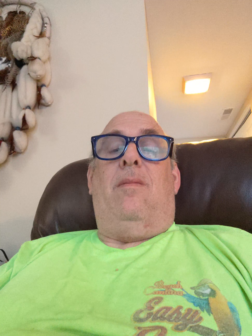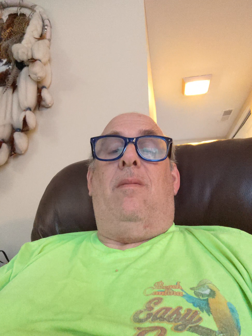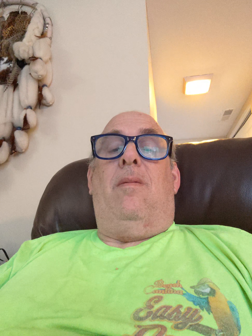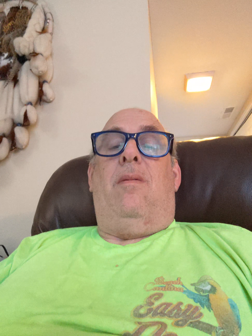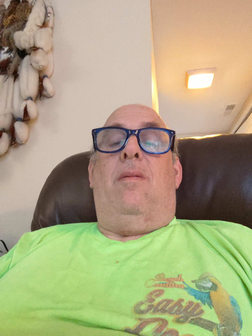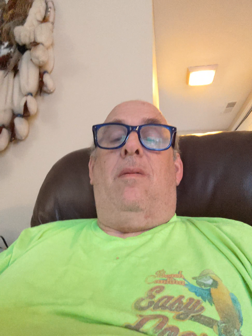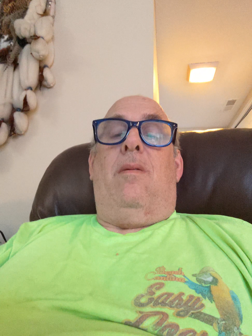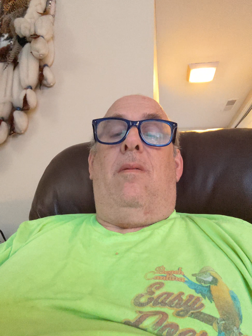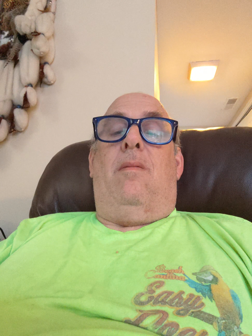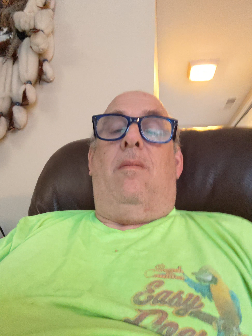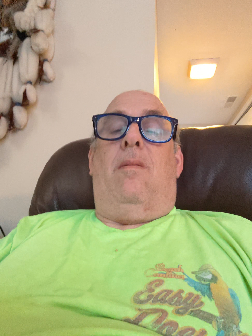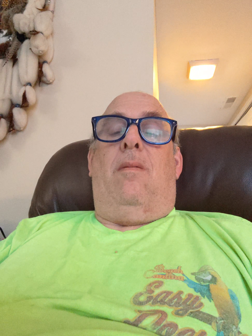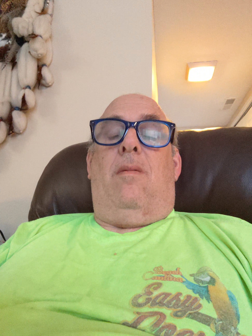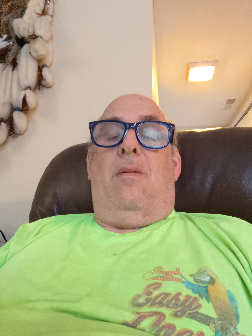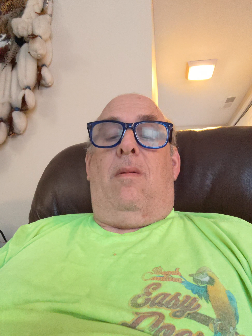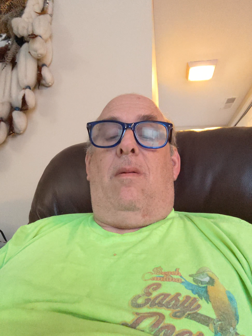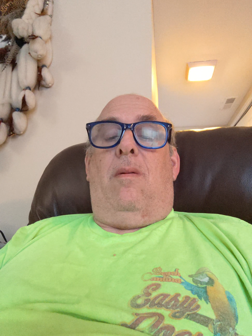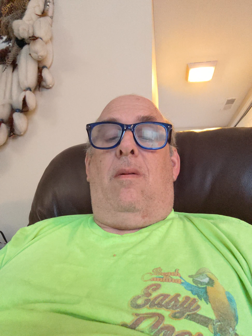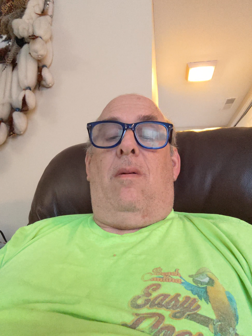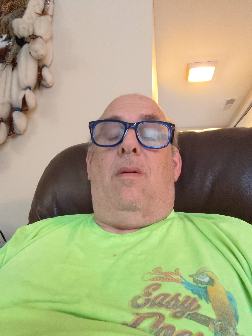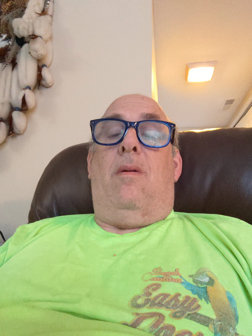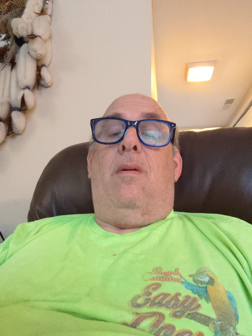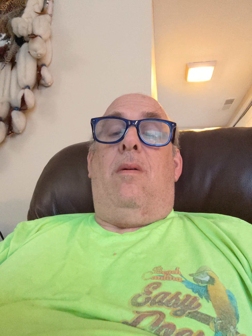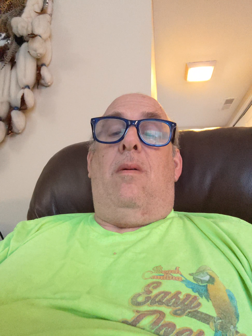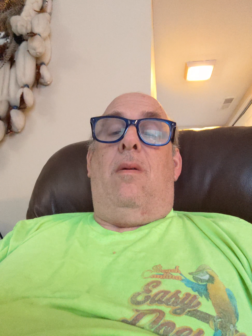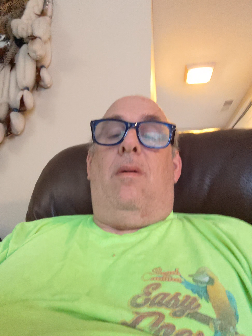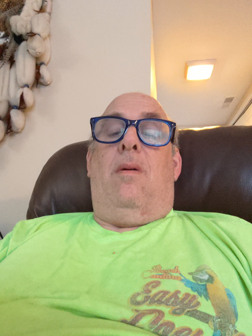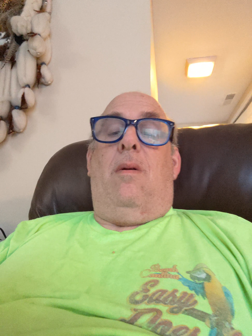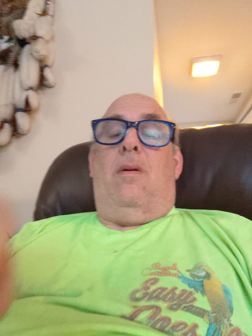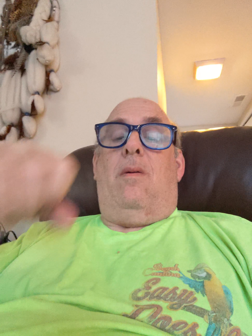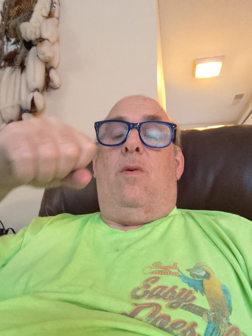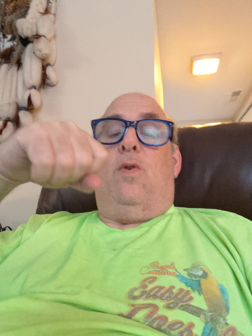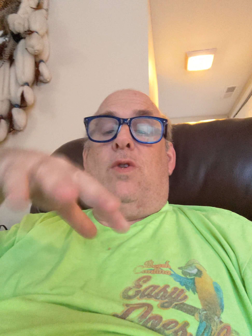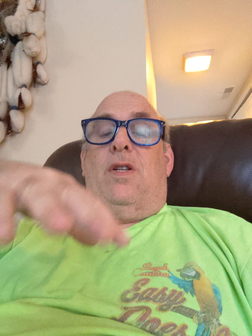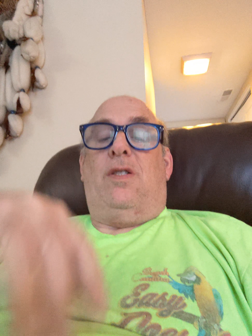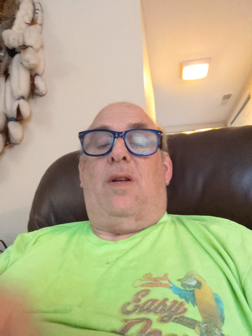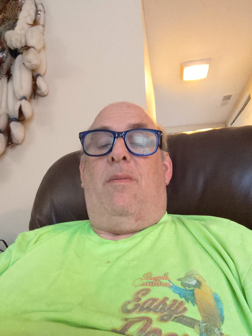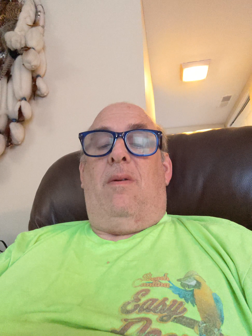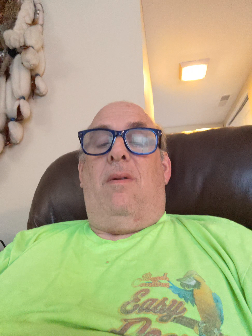drop